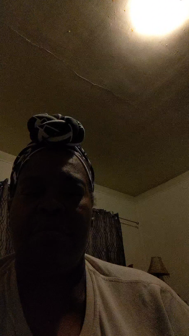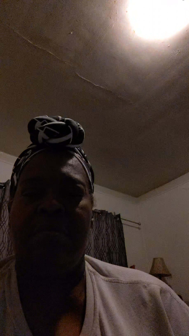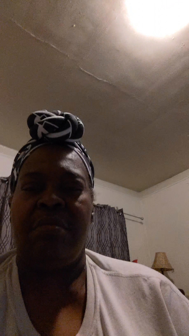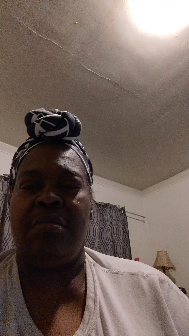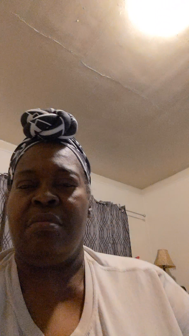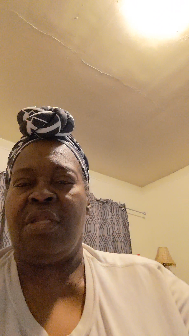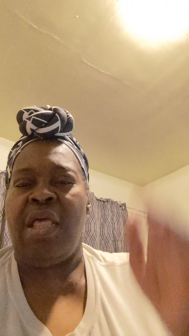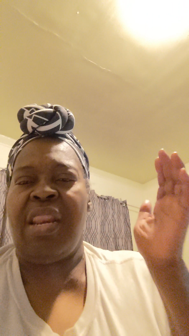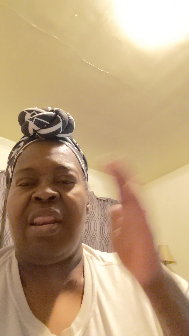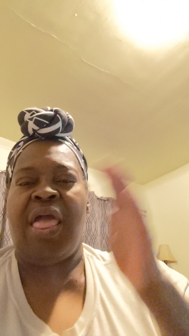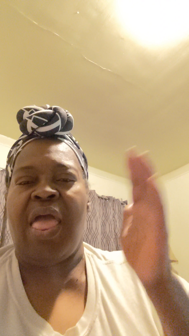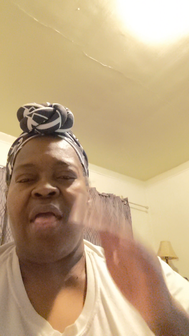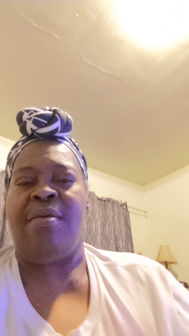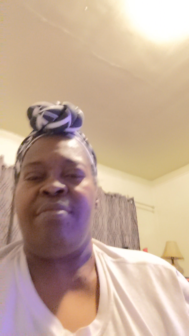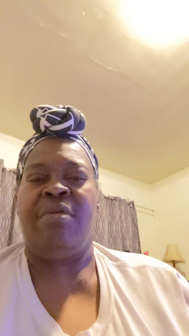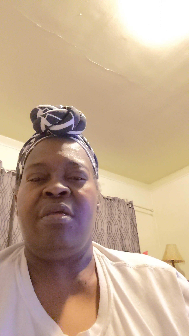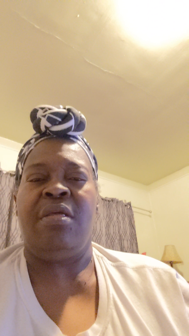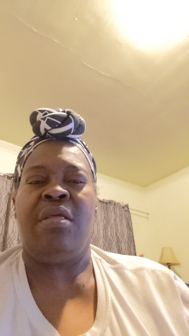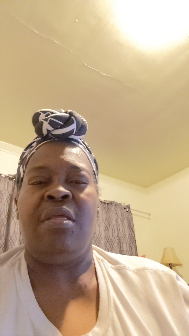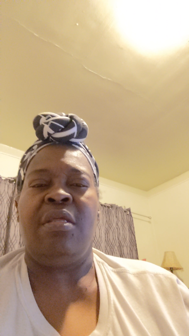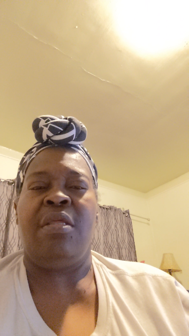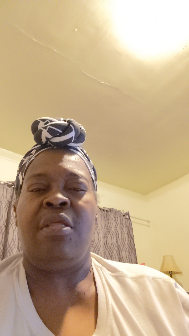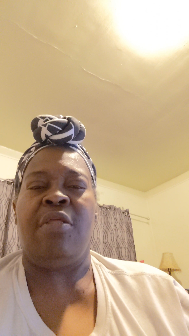clap